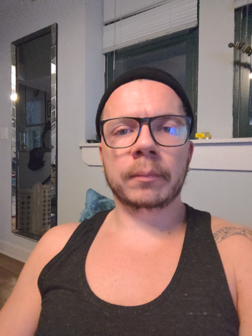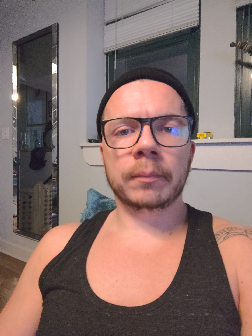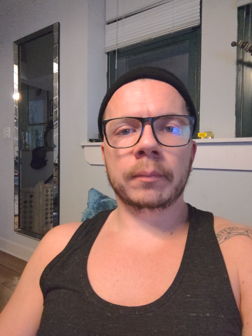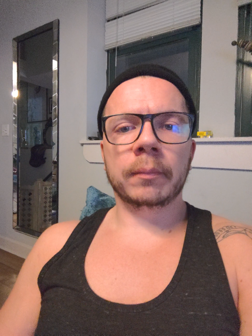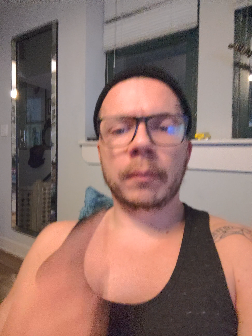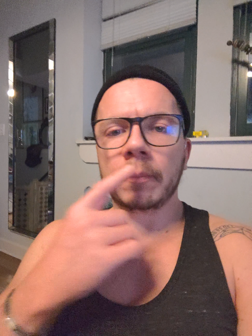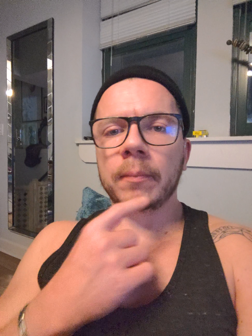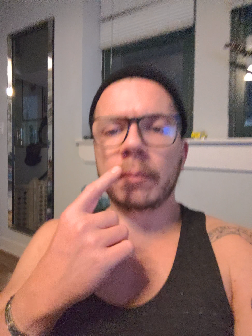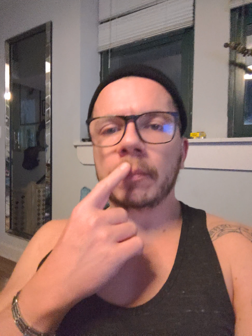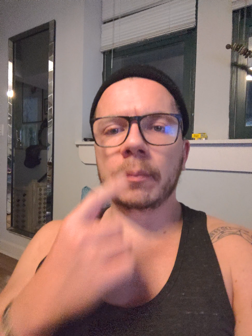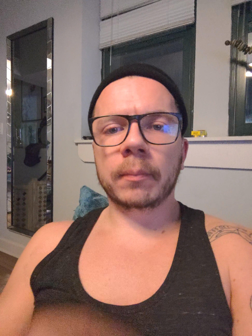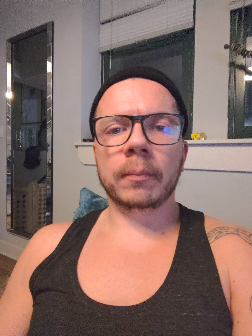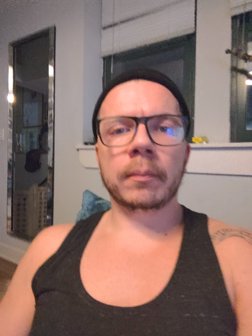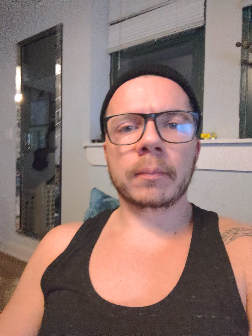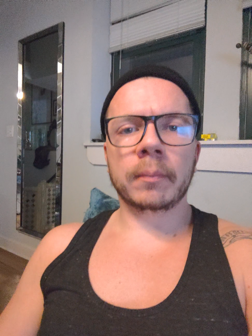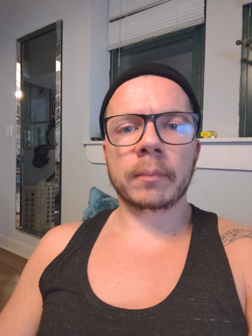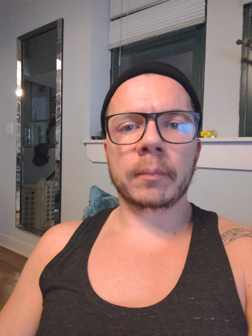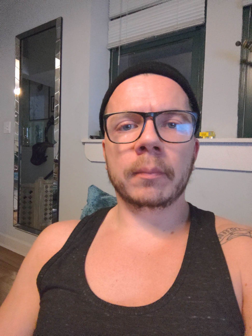lips